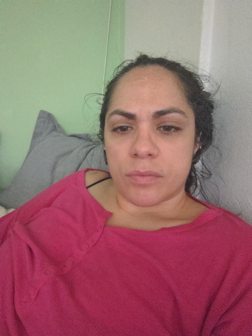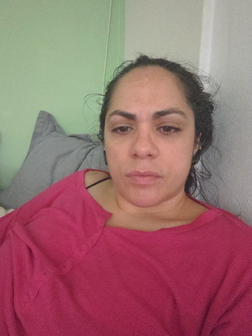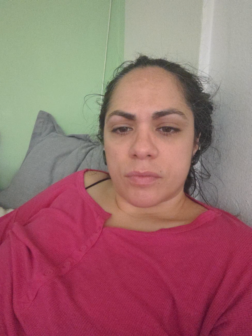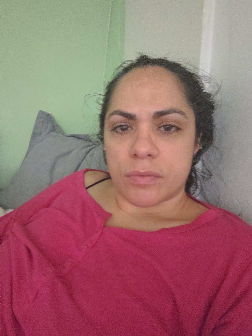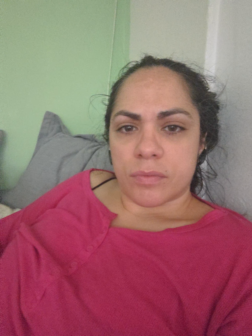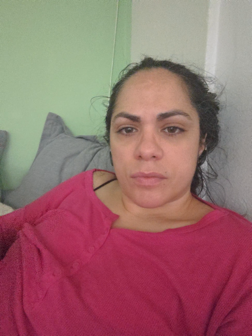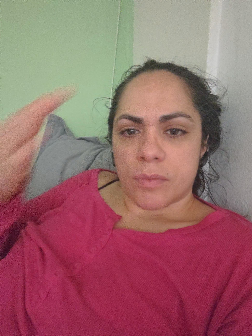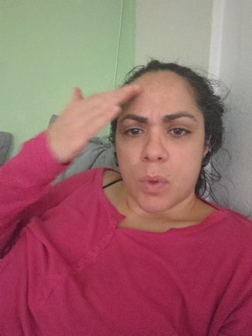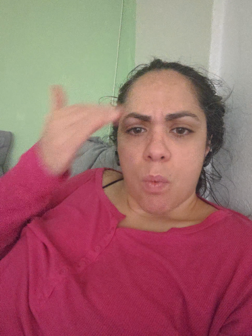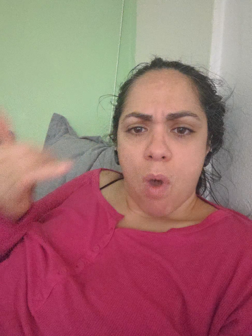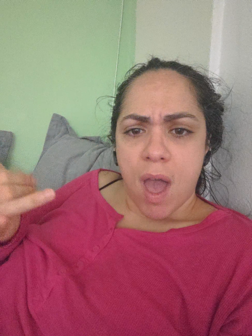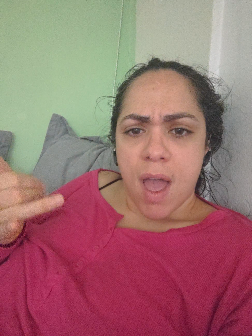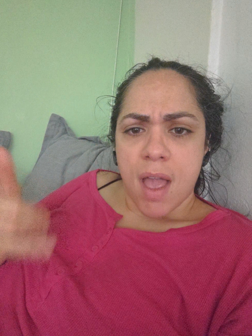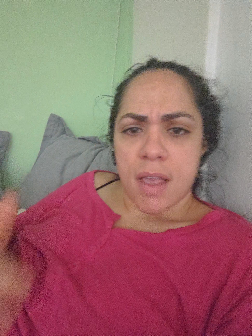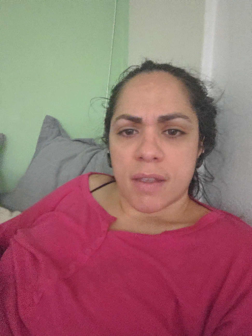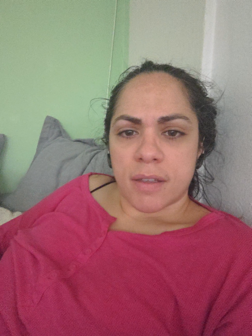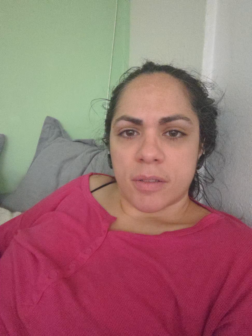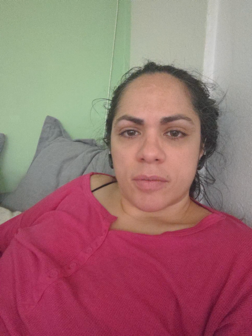why